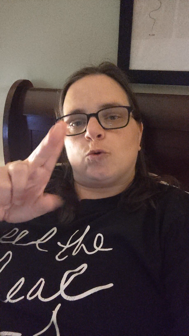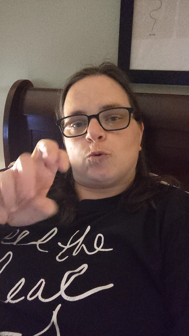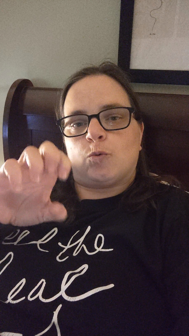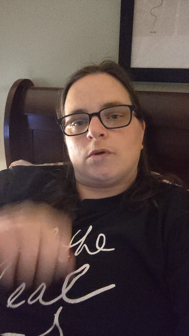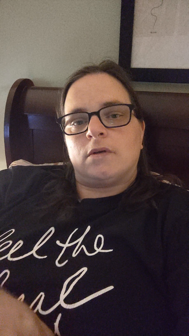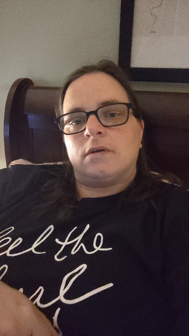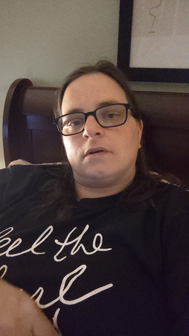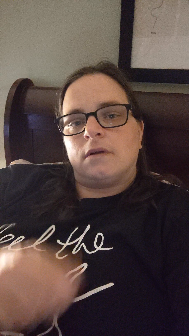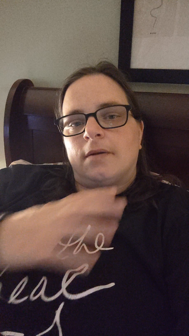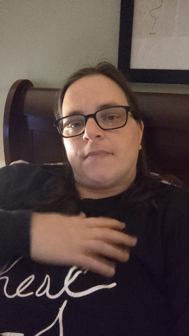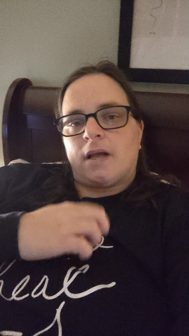bear